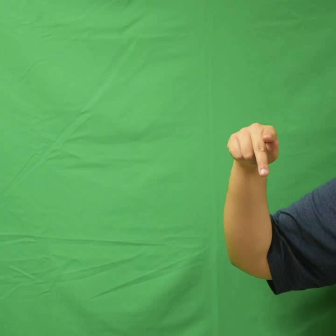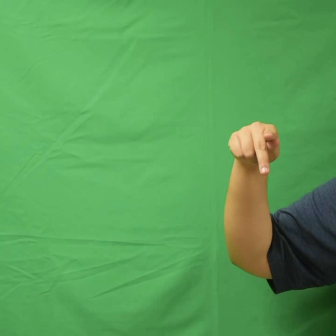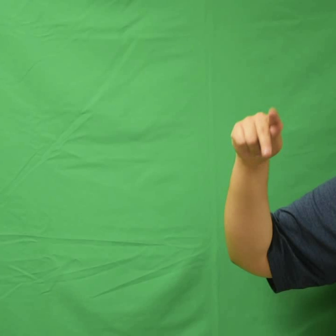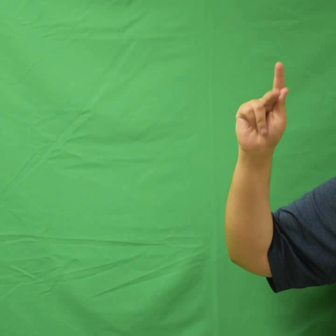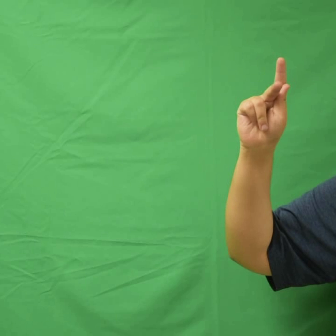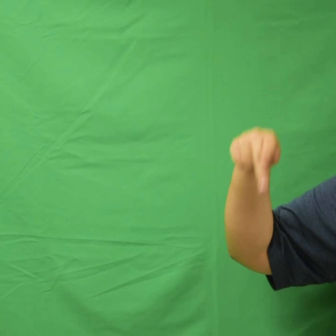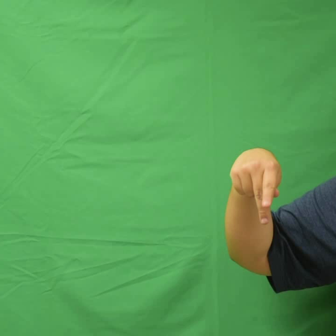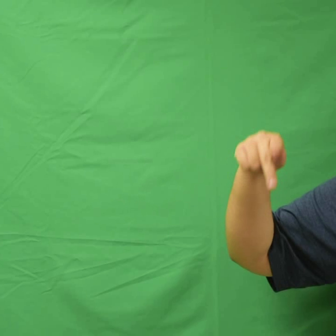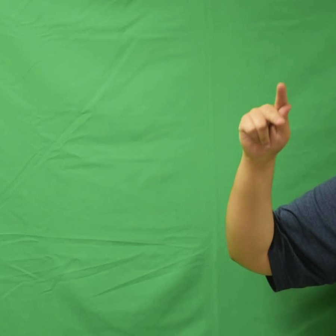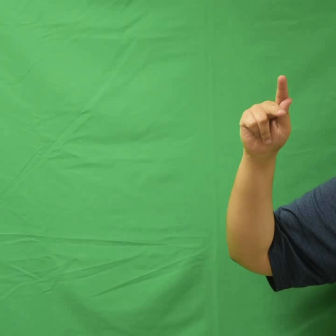K